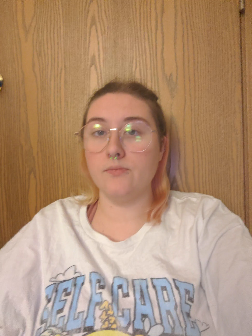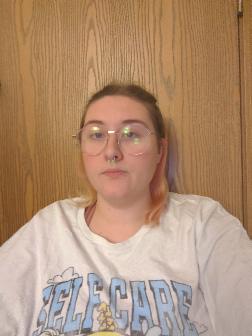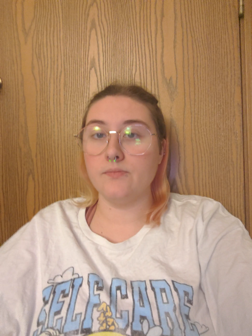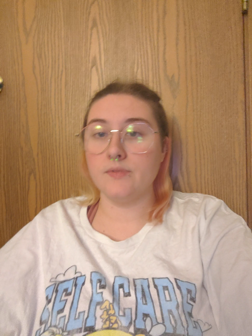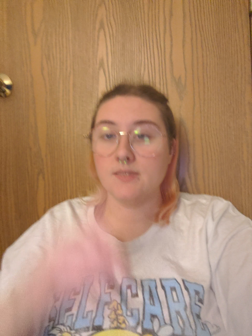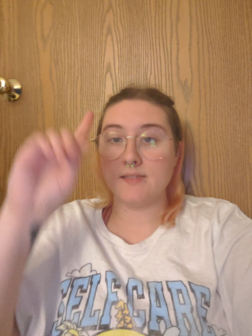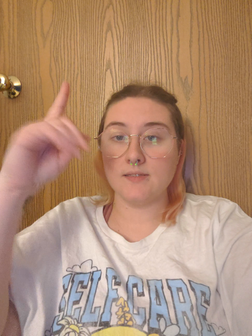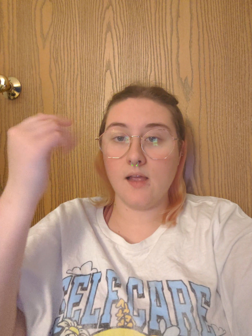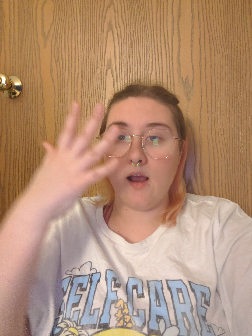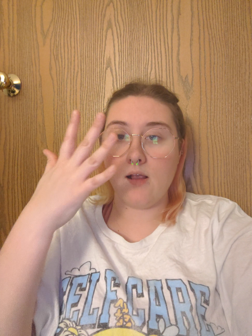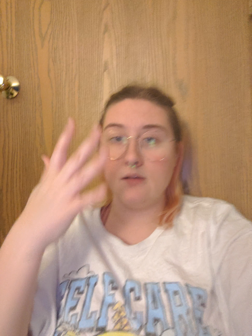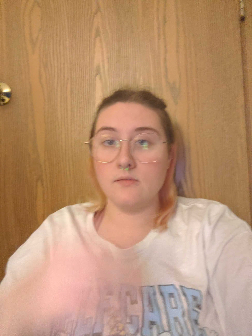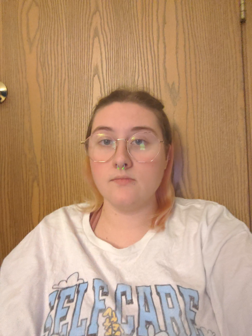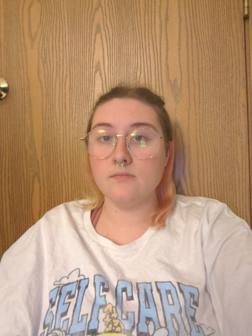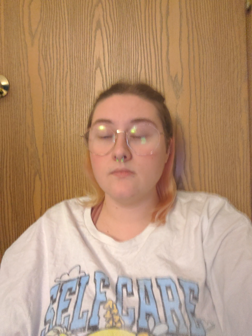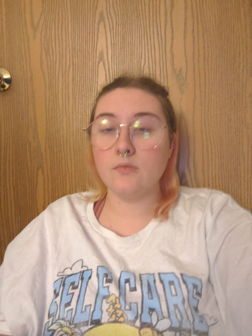sun